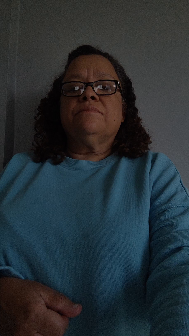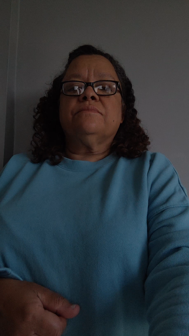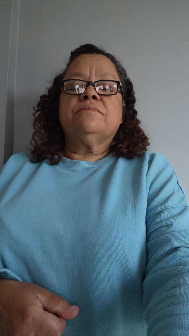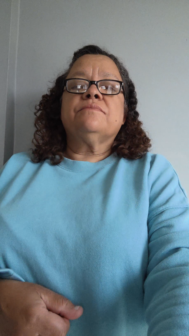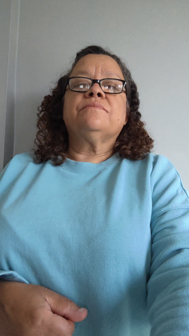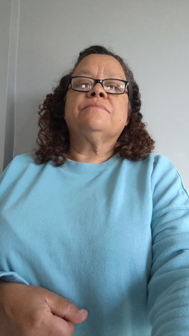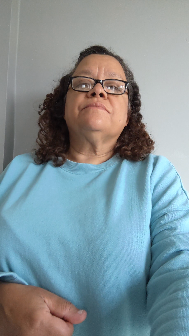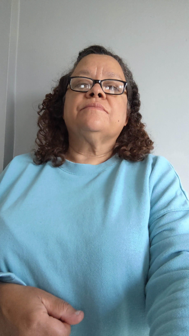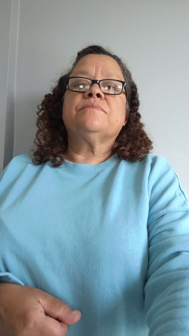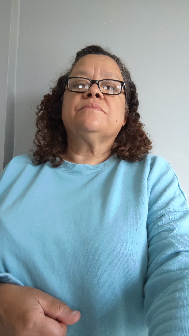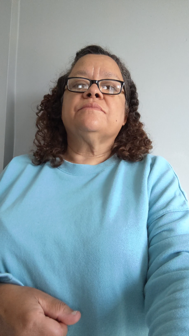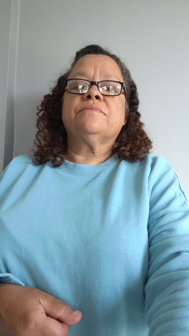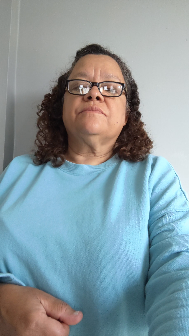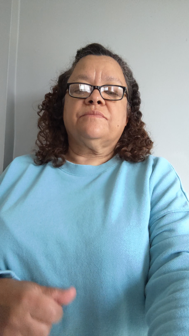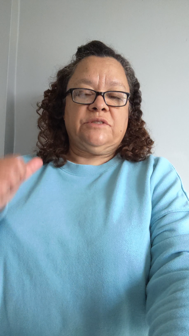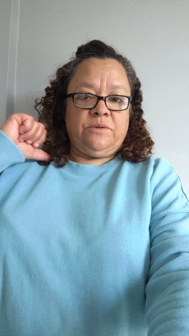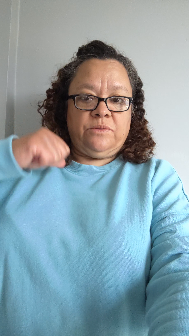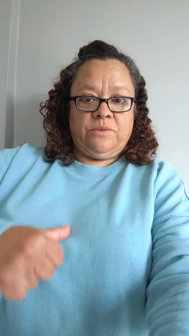coats